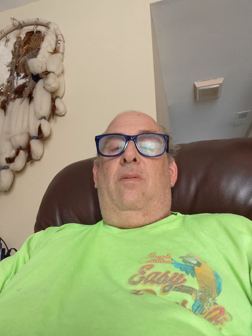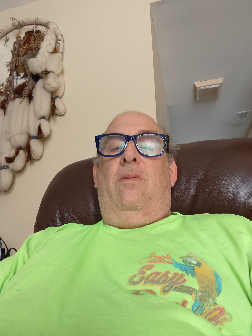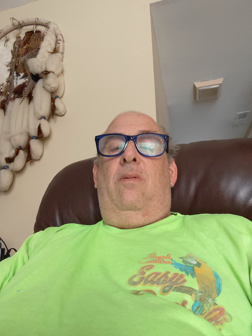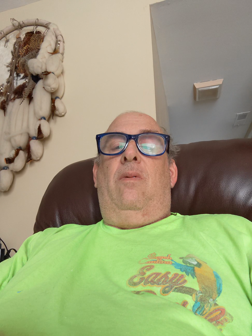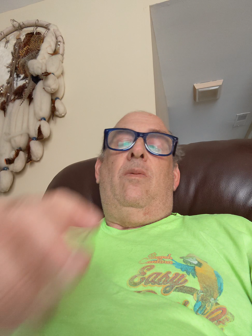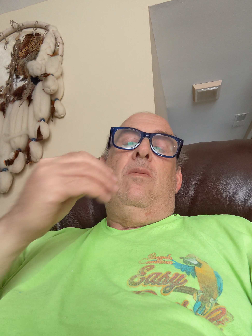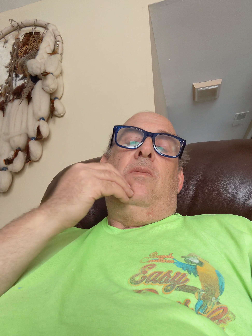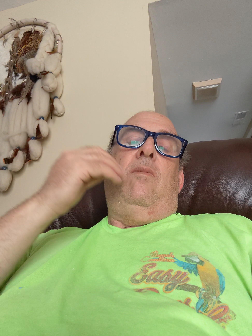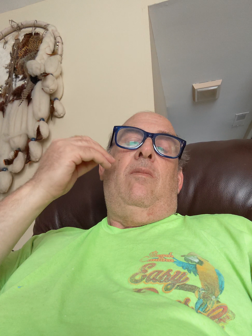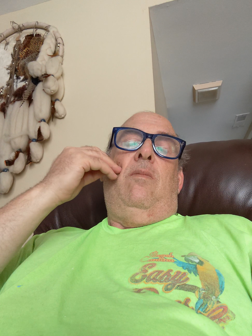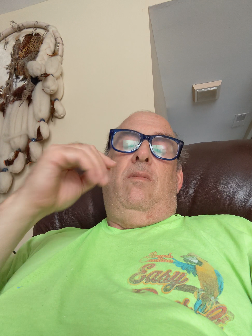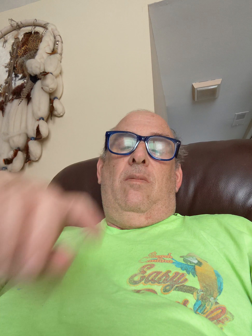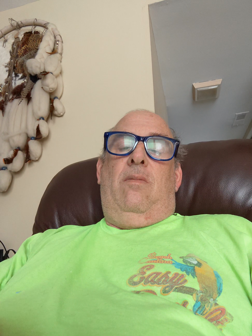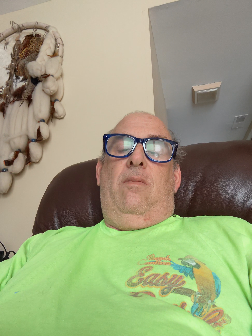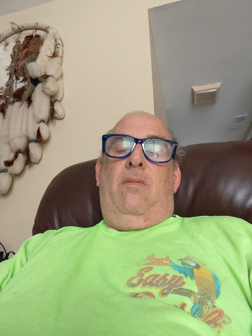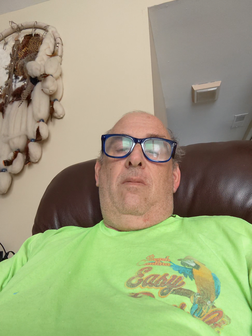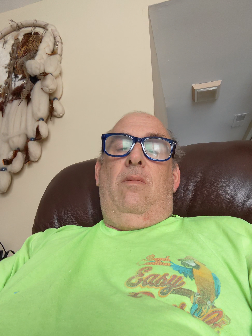home